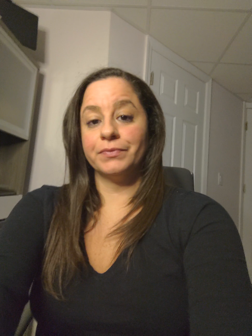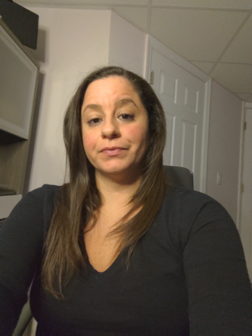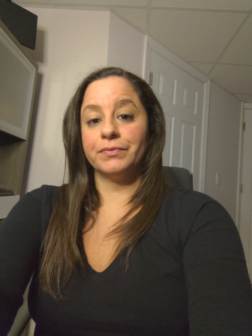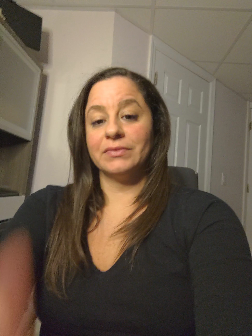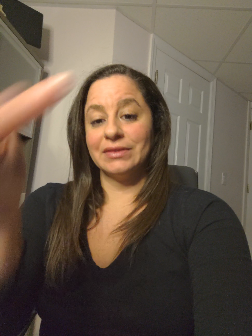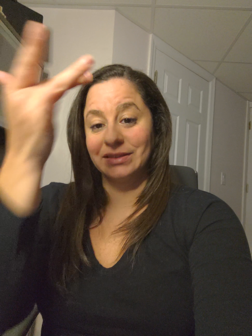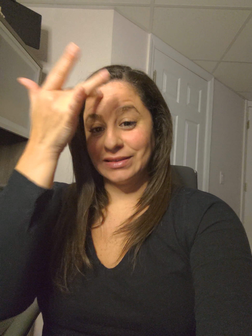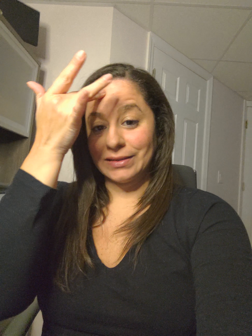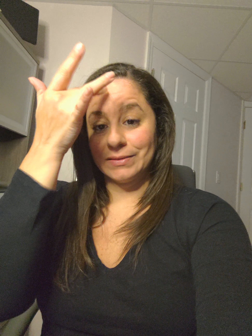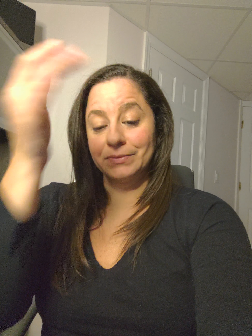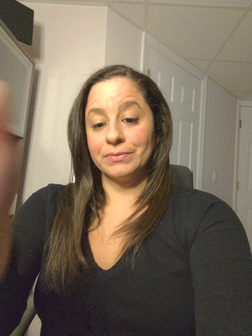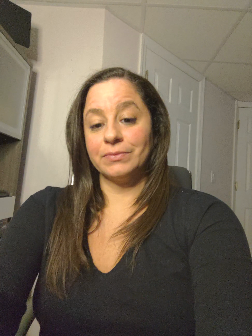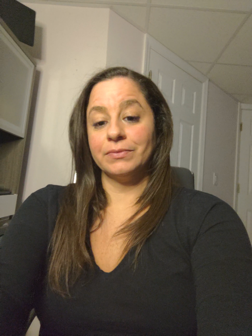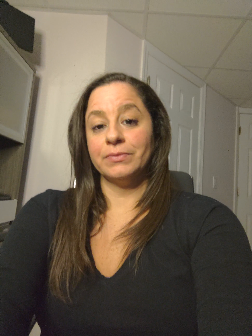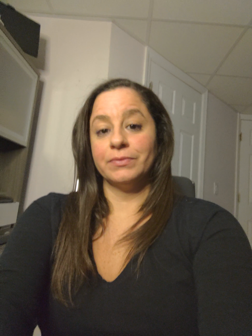sick